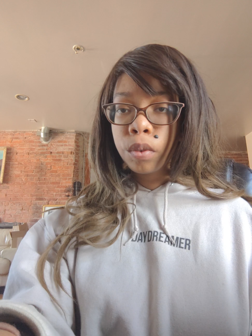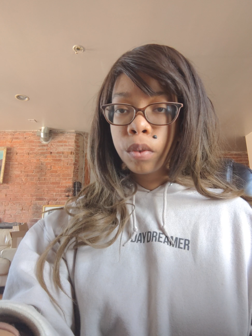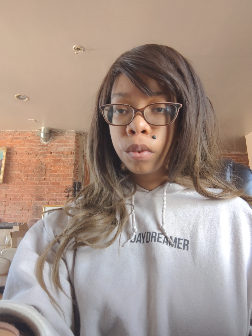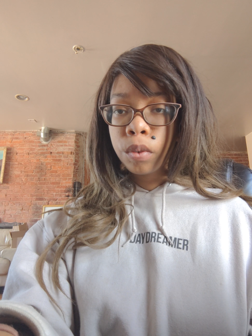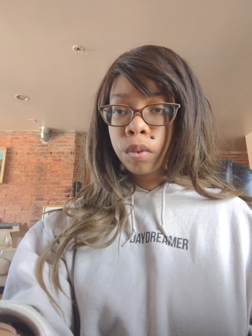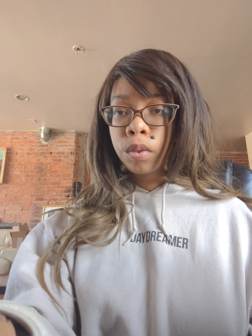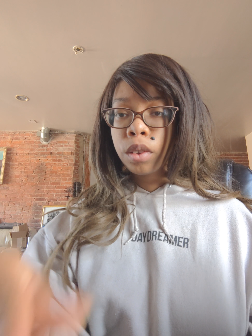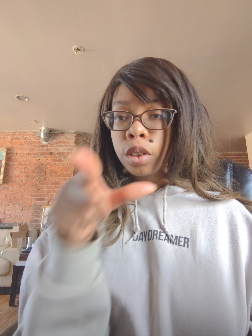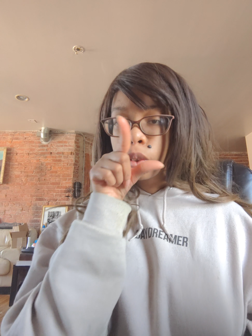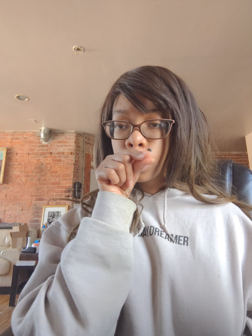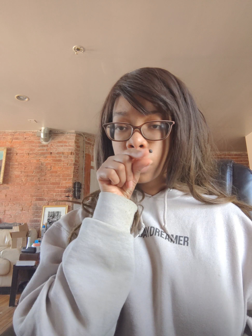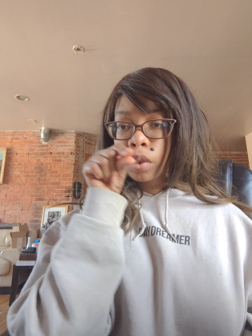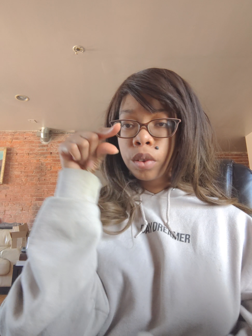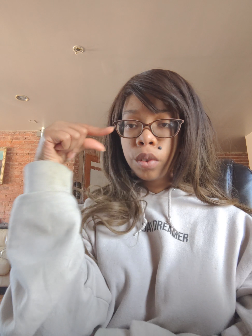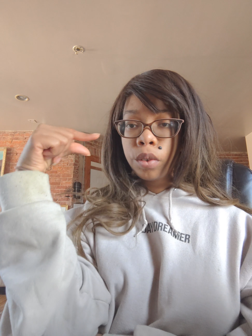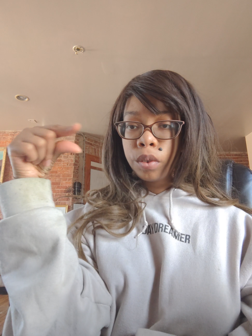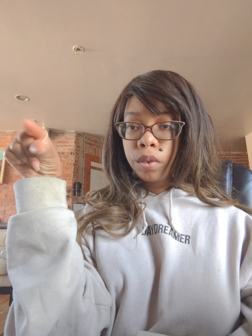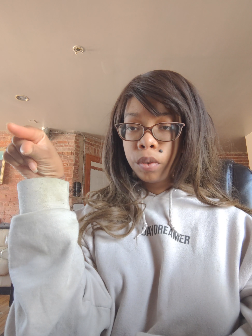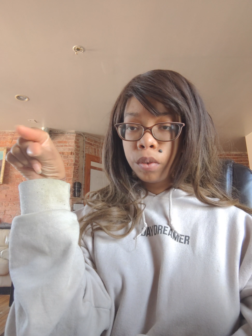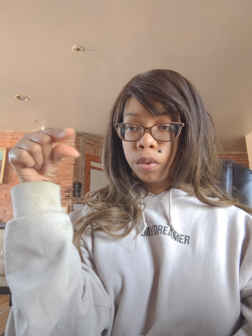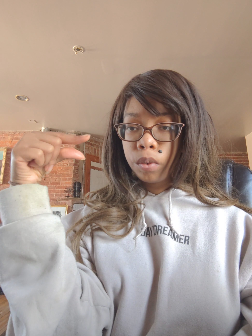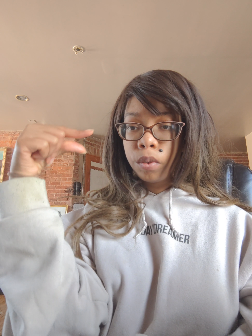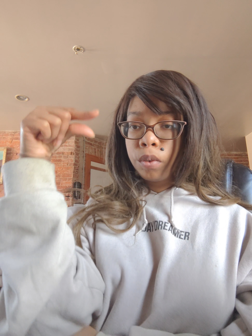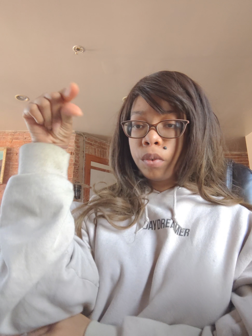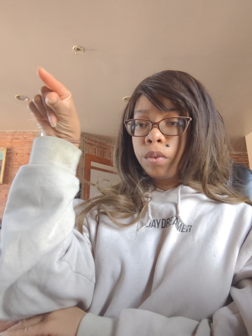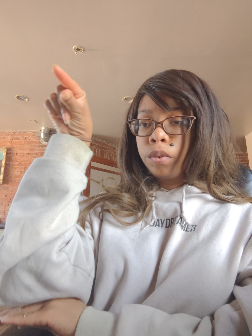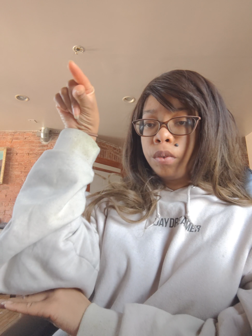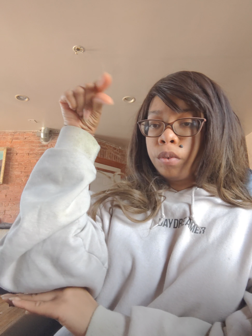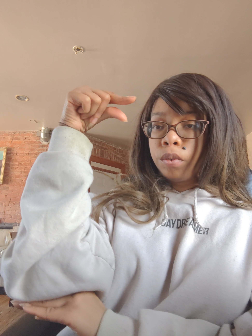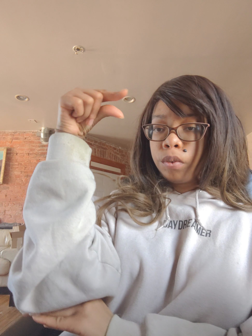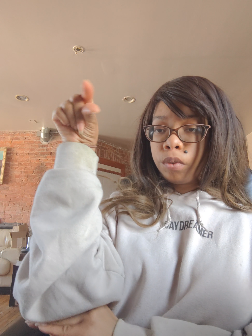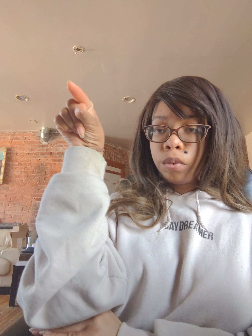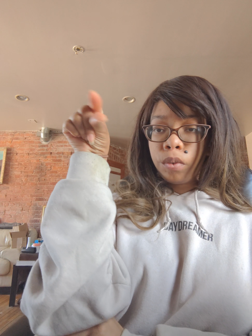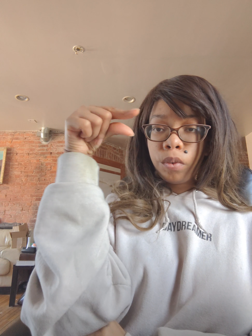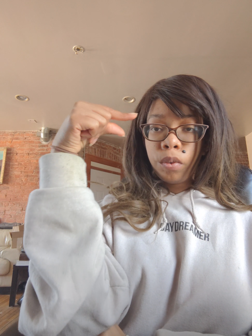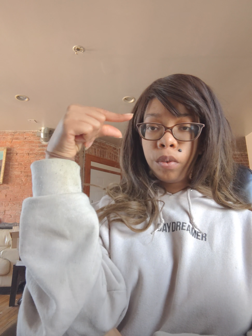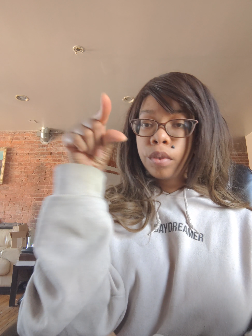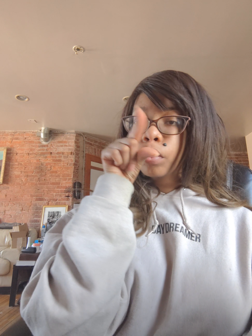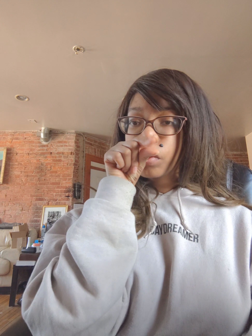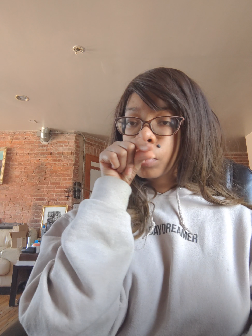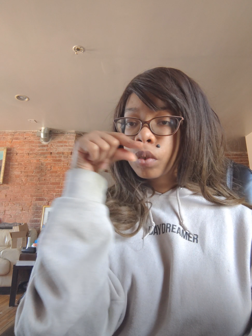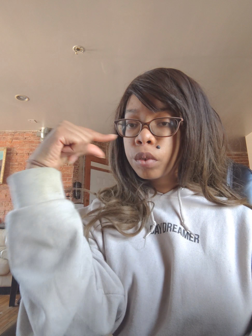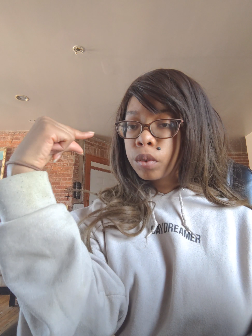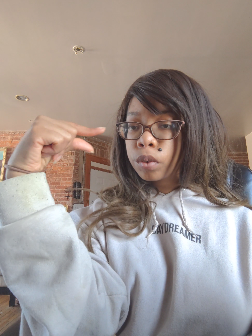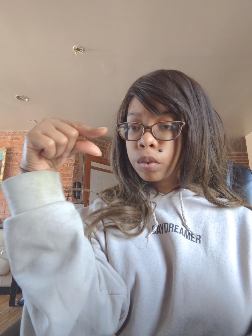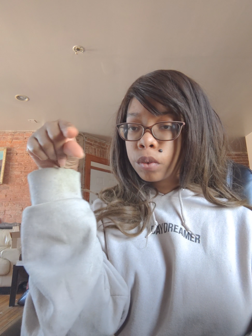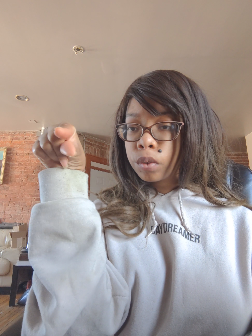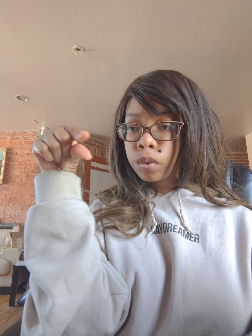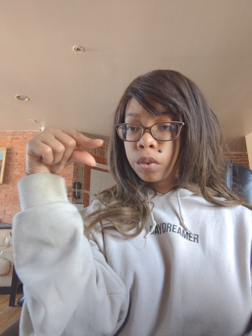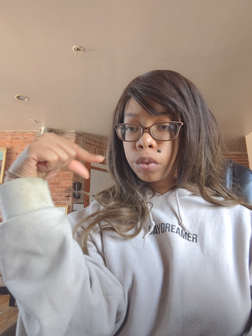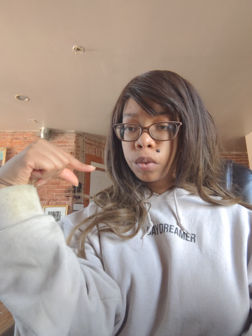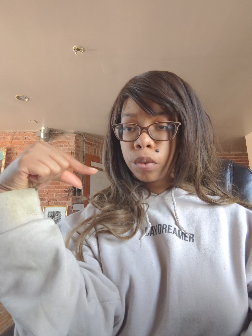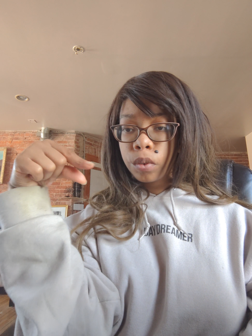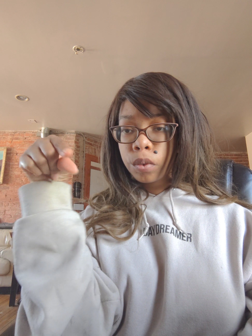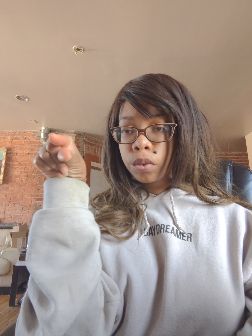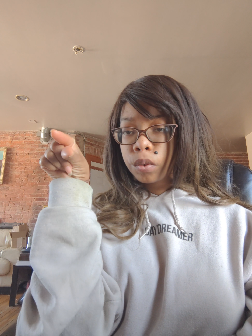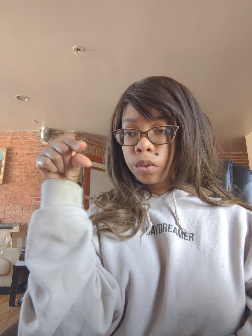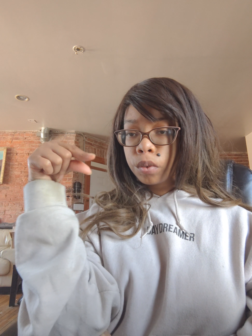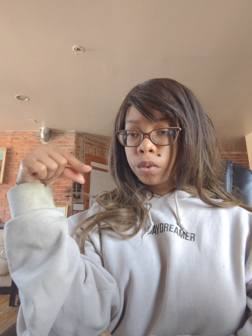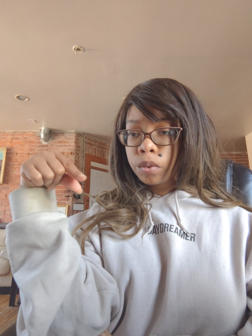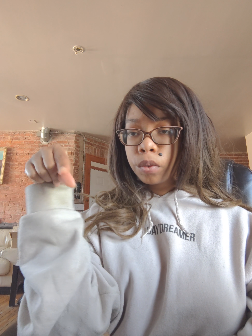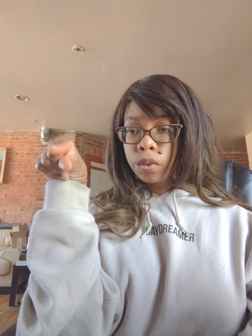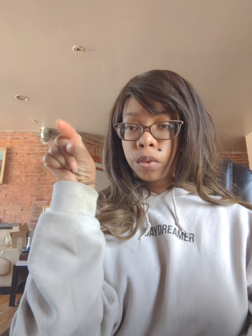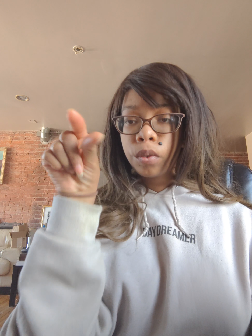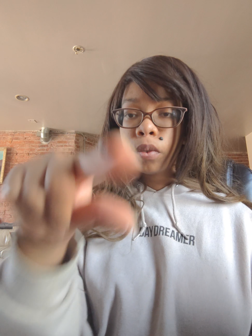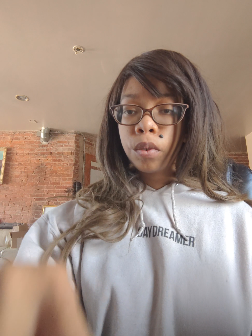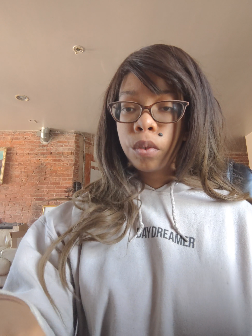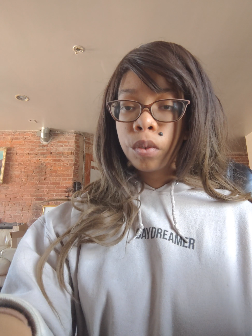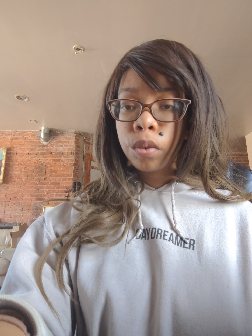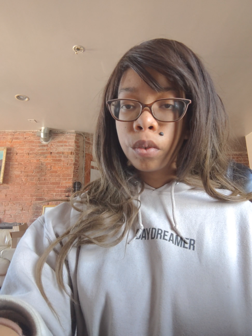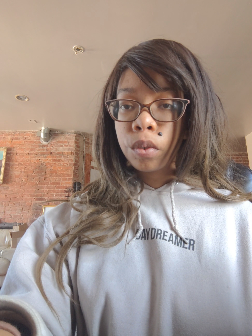goose